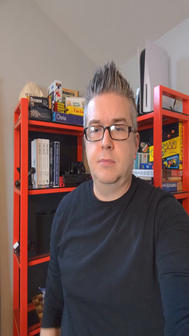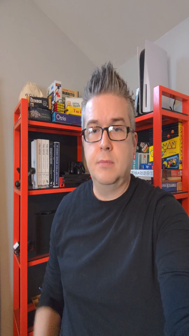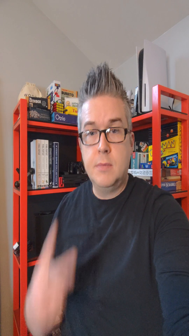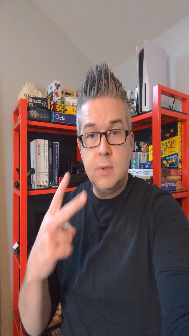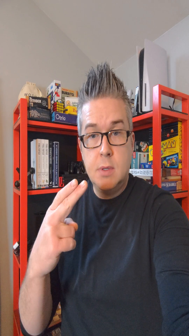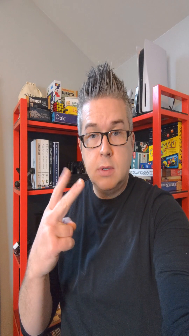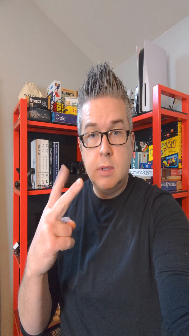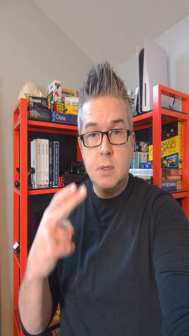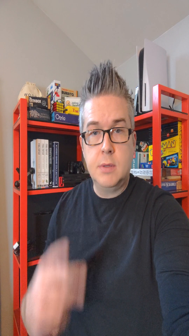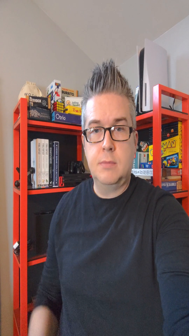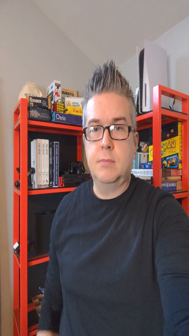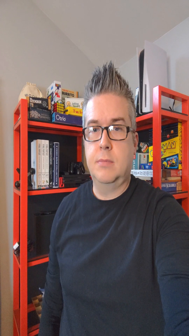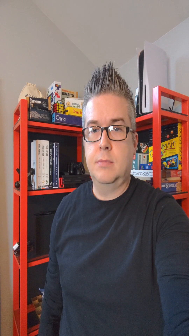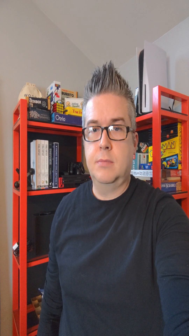scissors